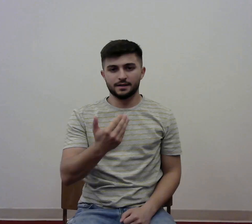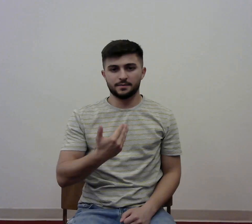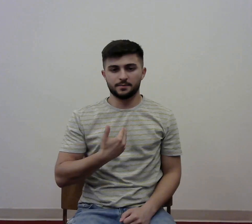mən